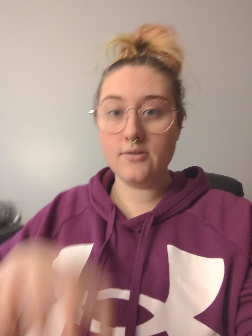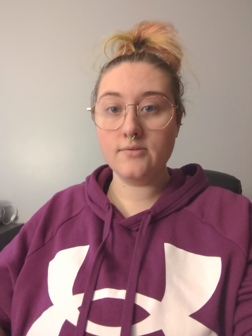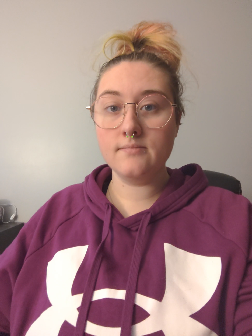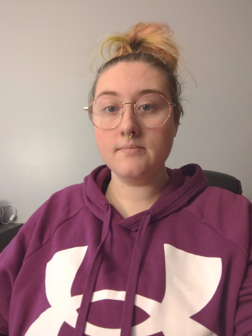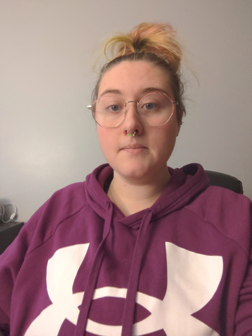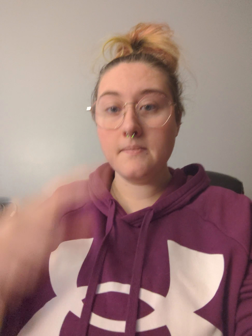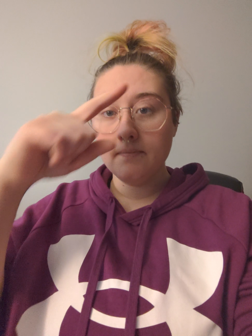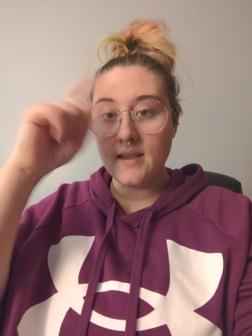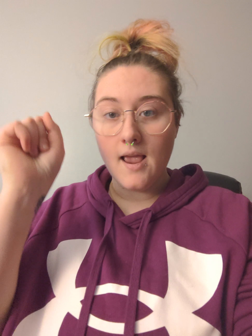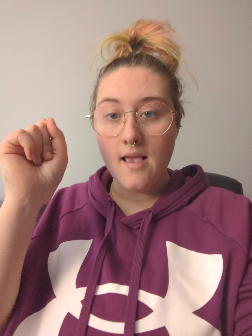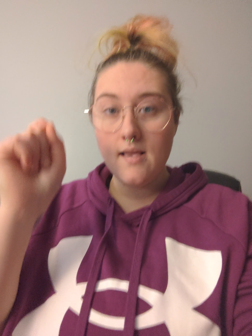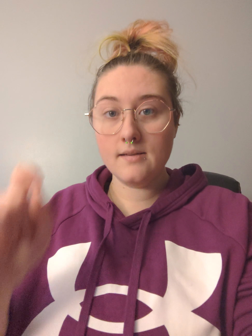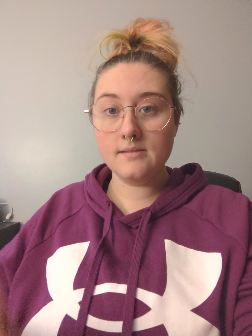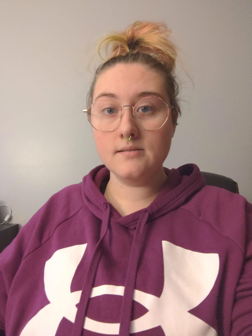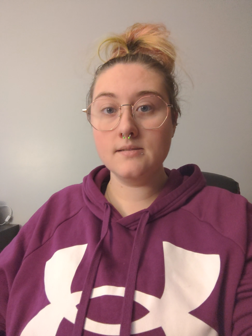because